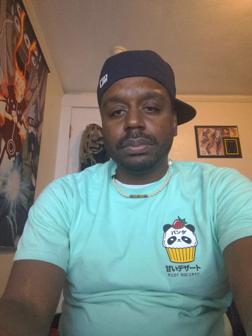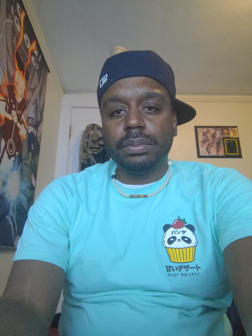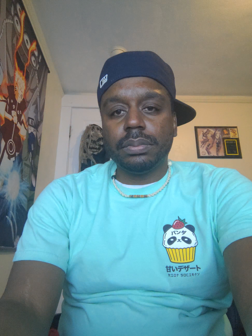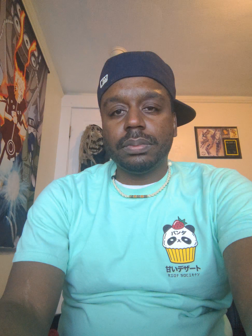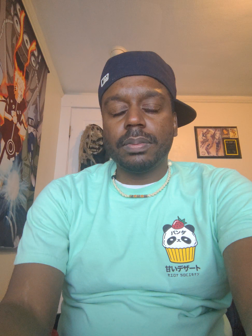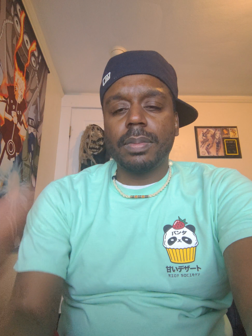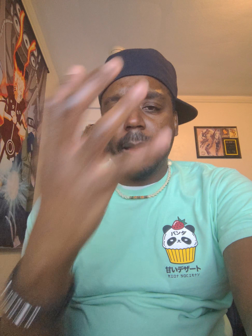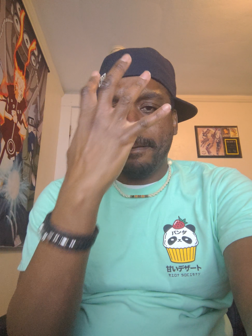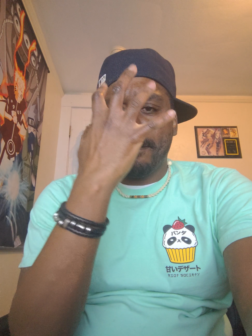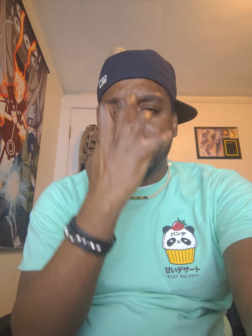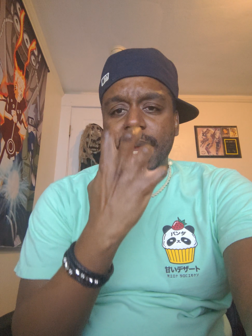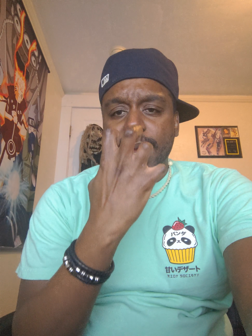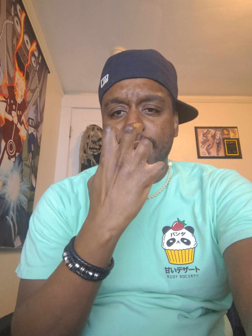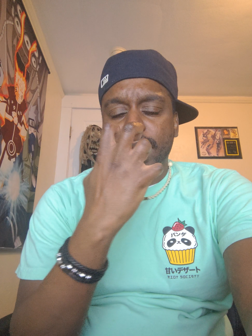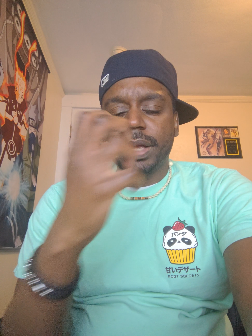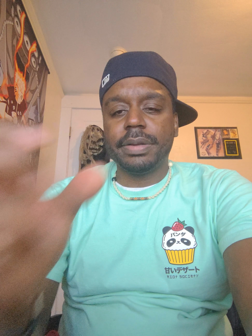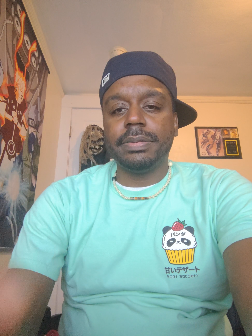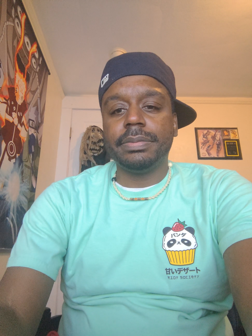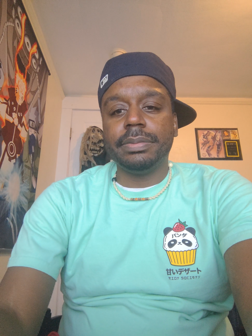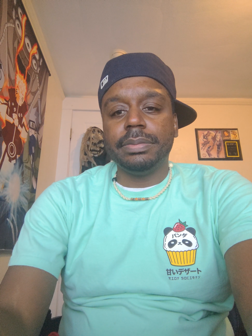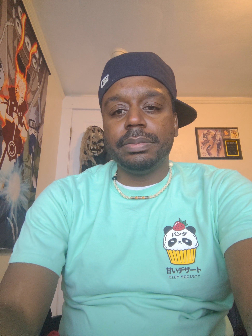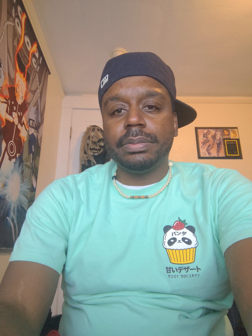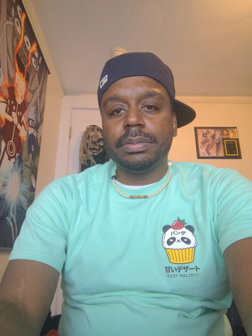mad